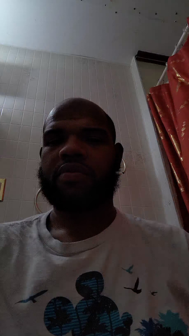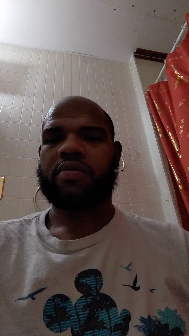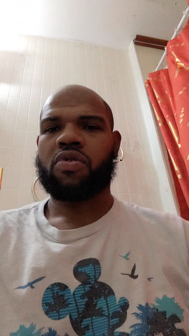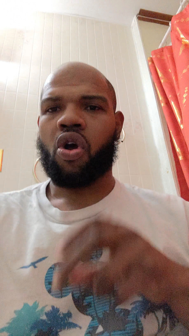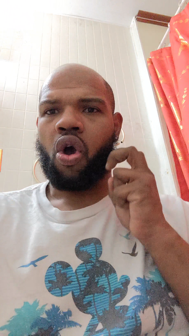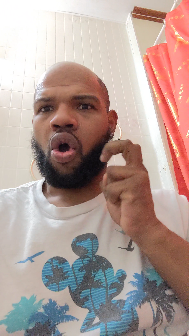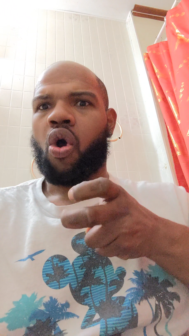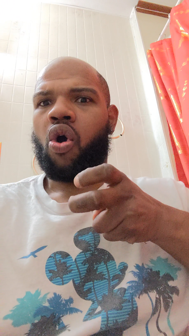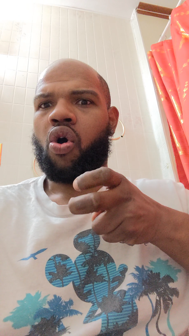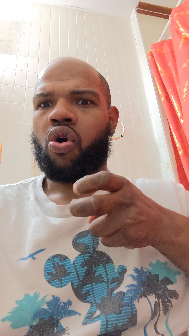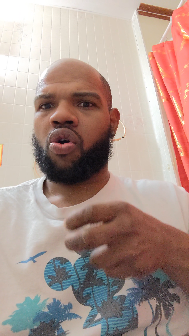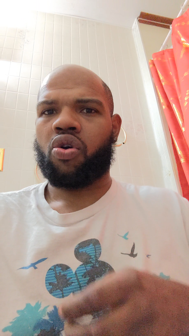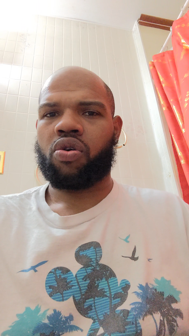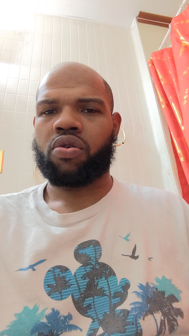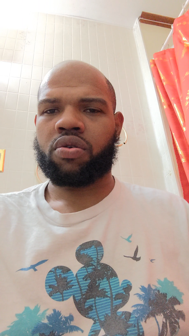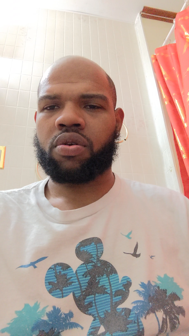hard